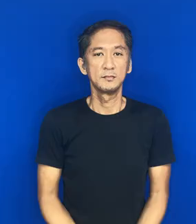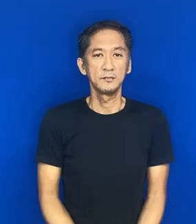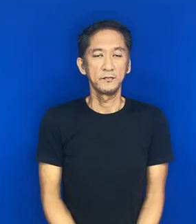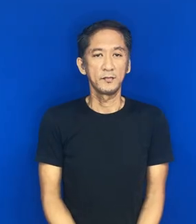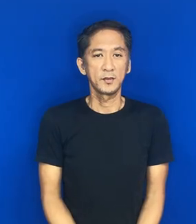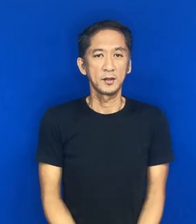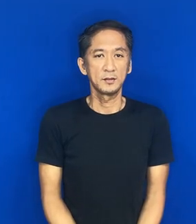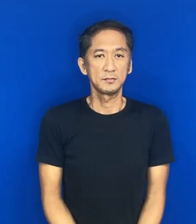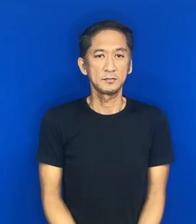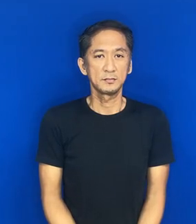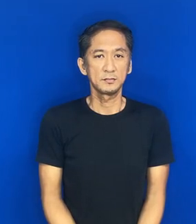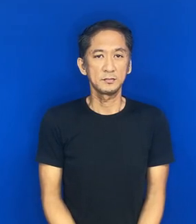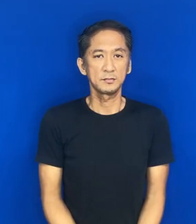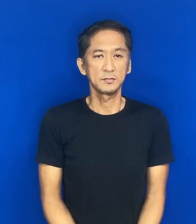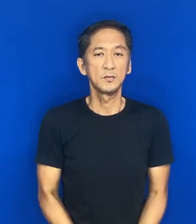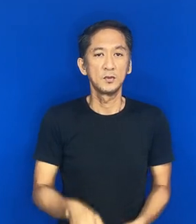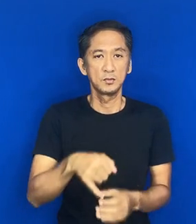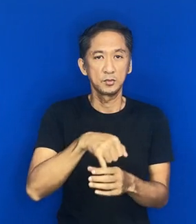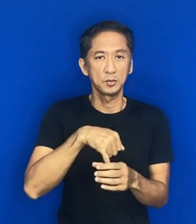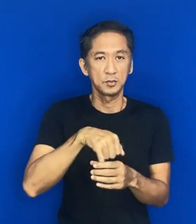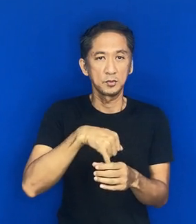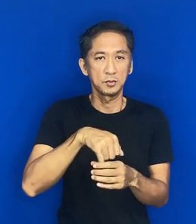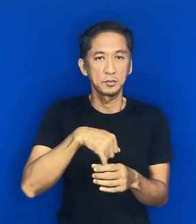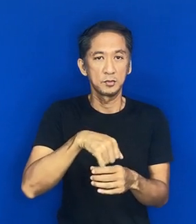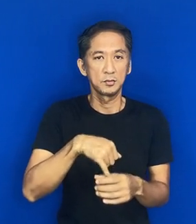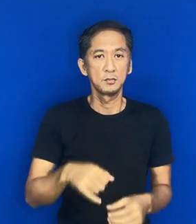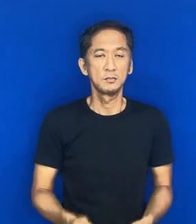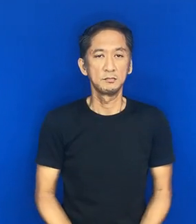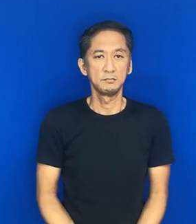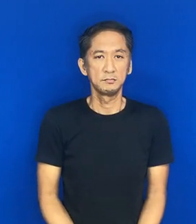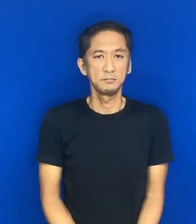juice